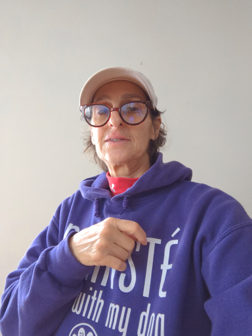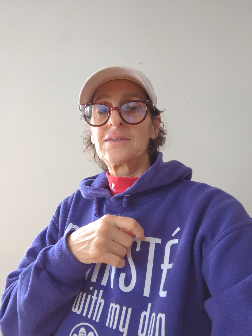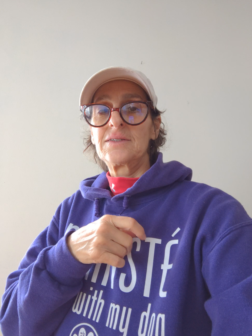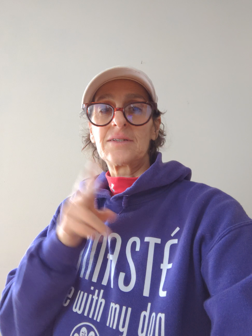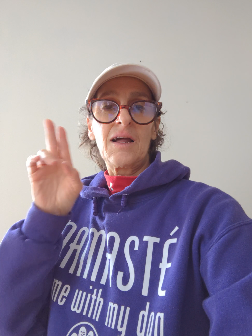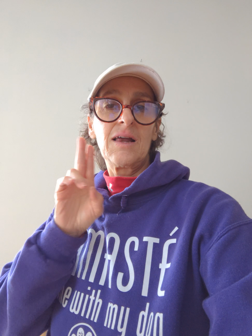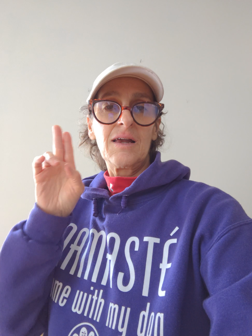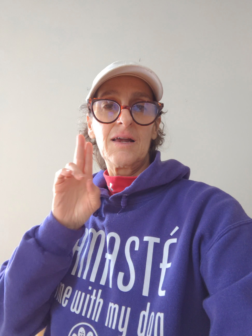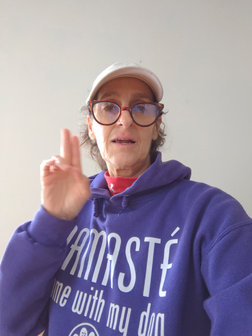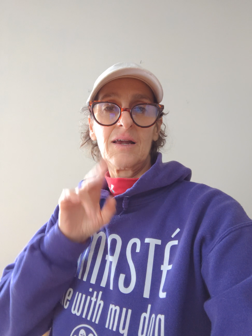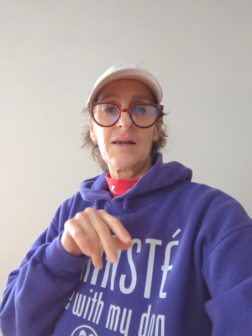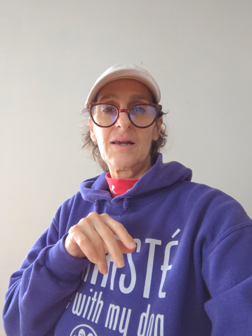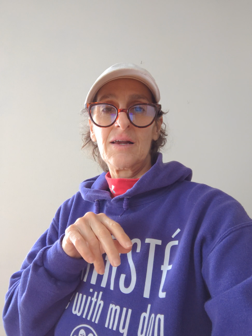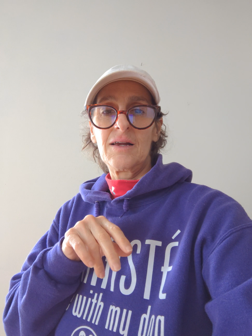uncle